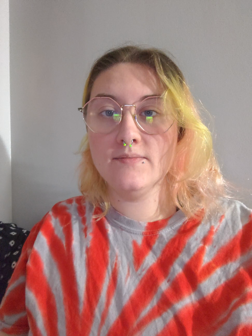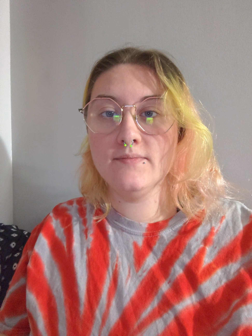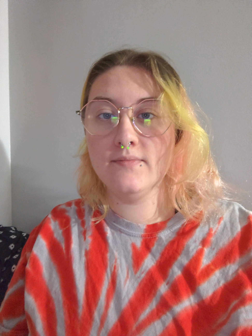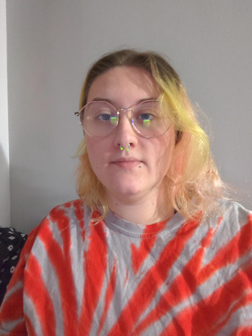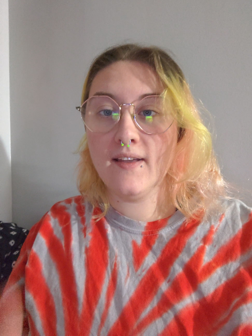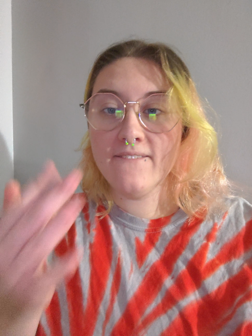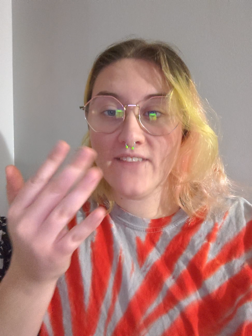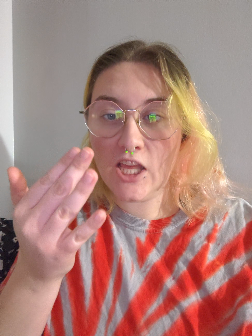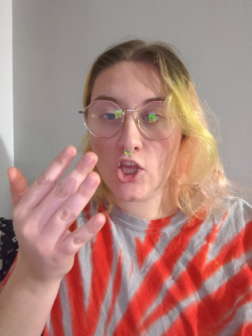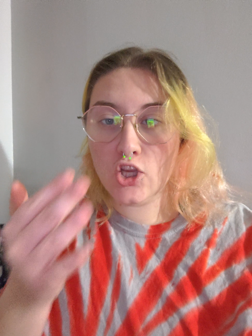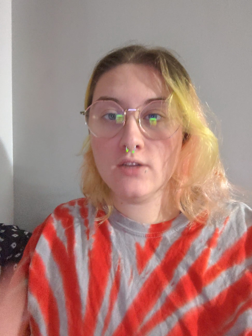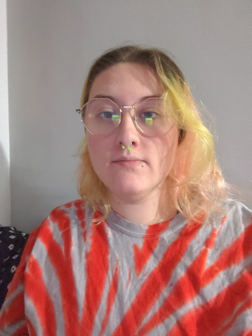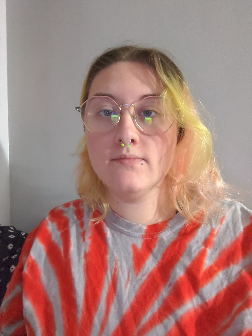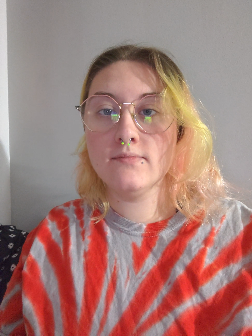finger